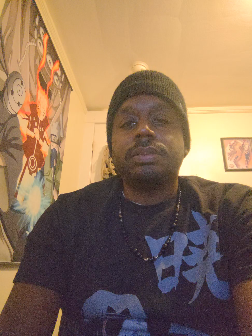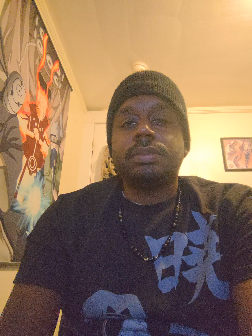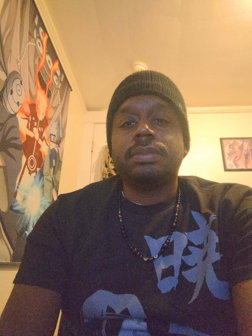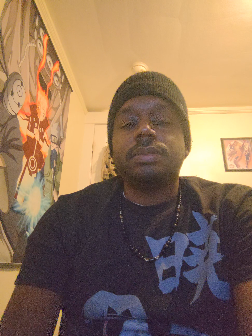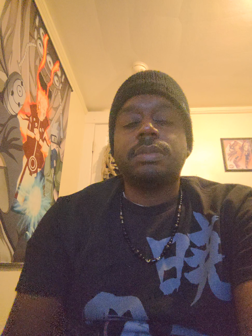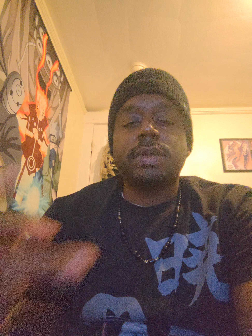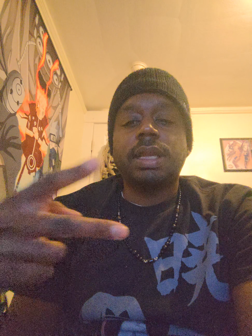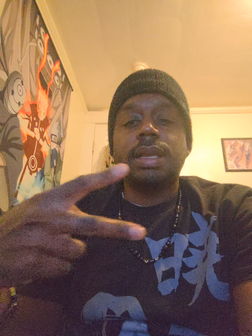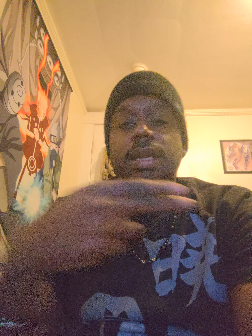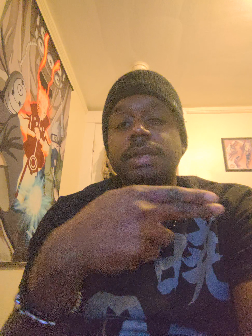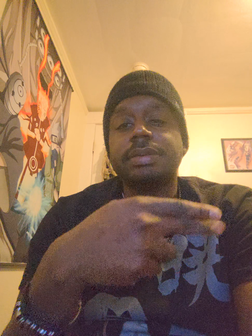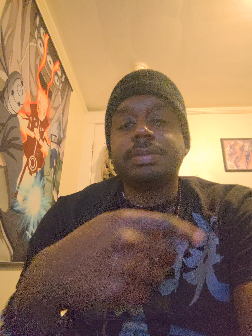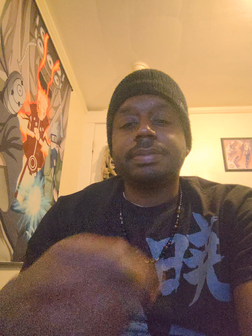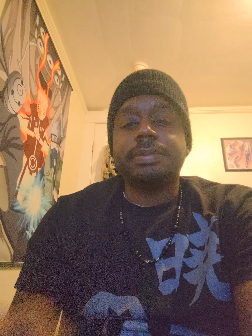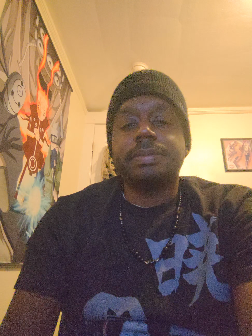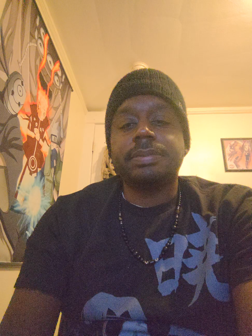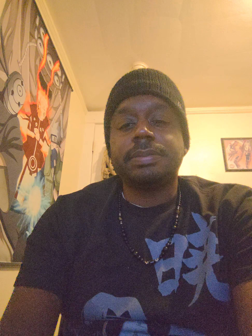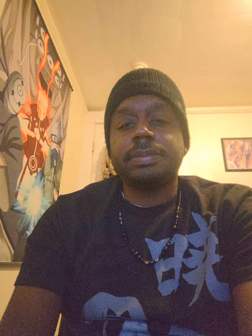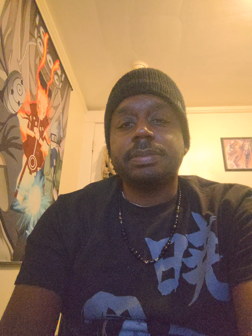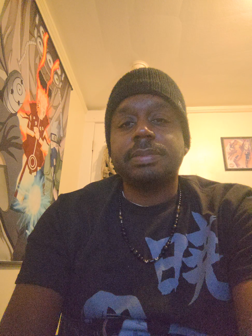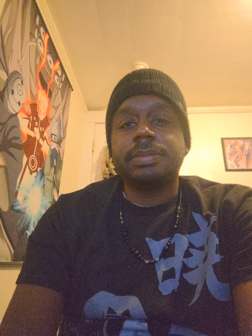cut